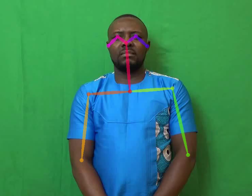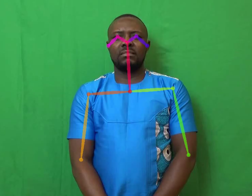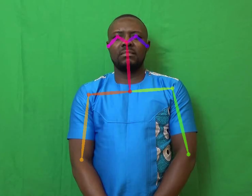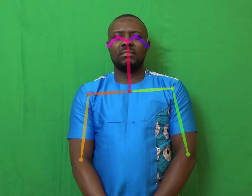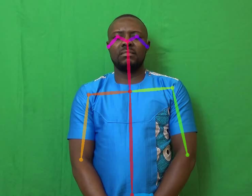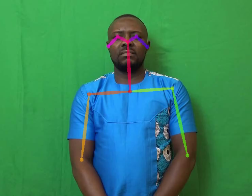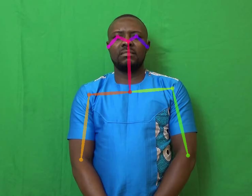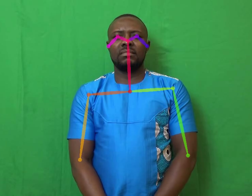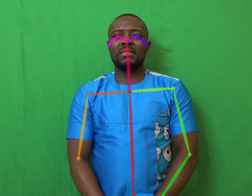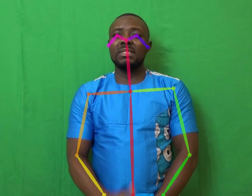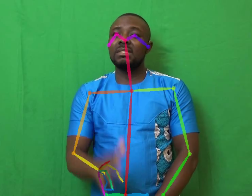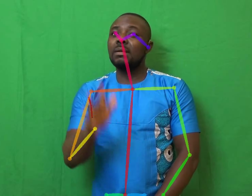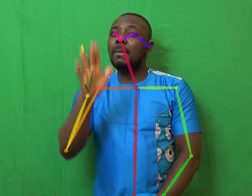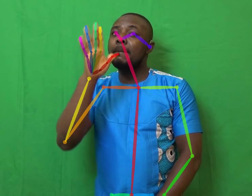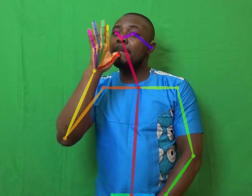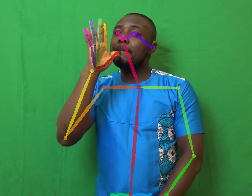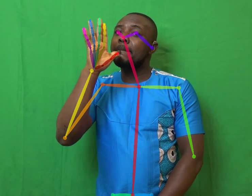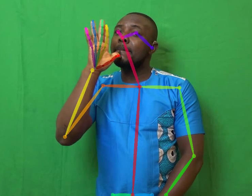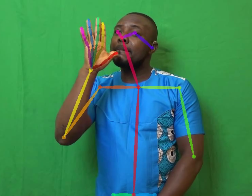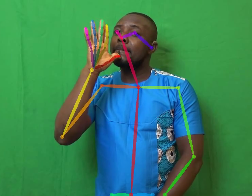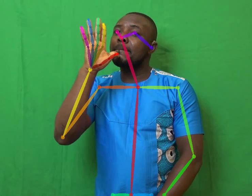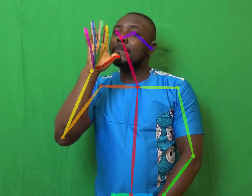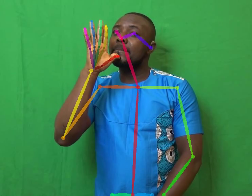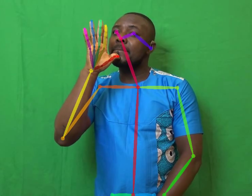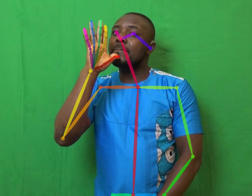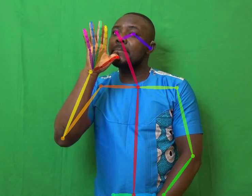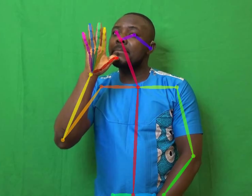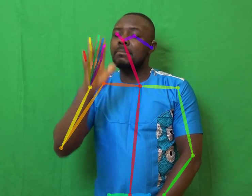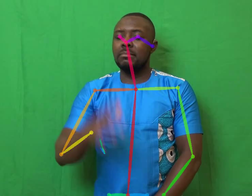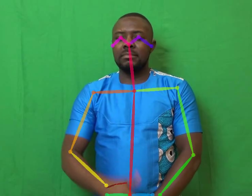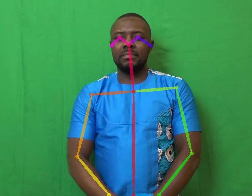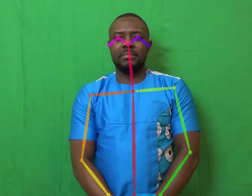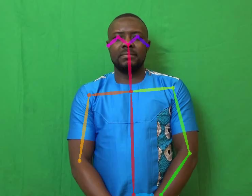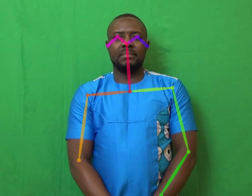mother